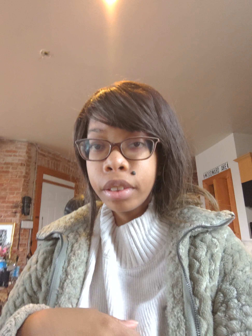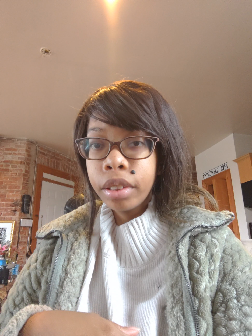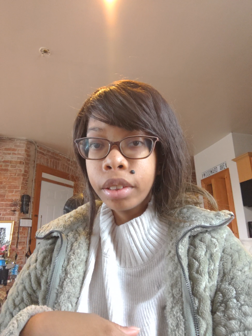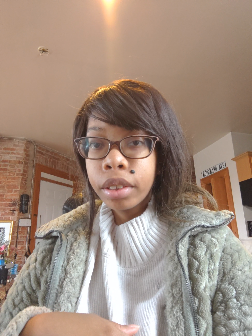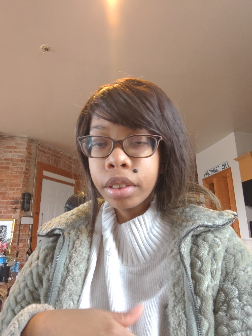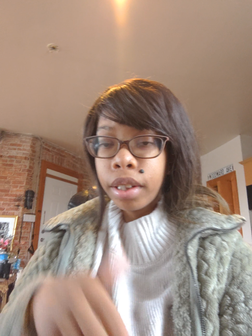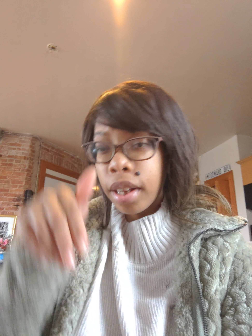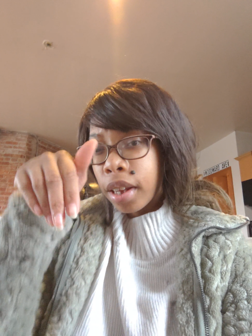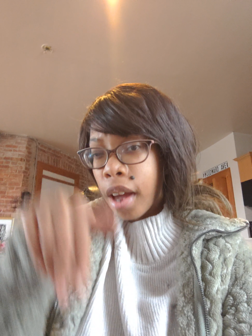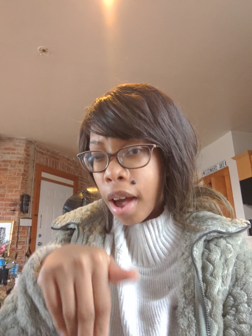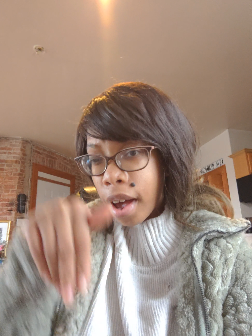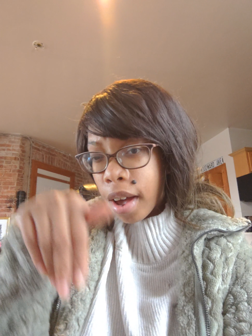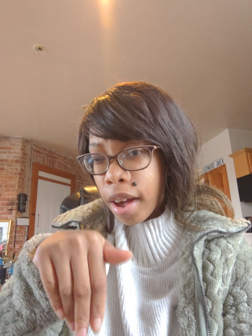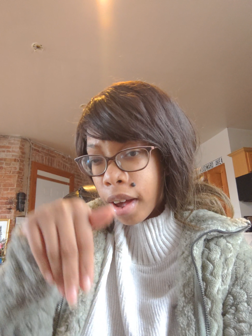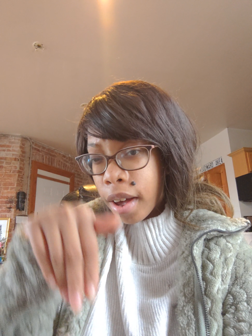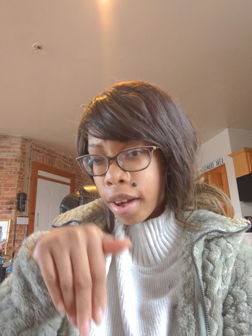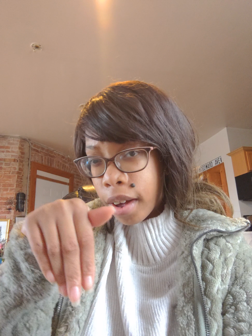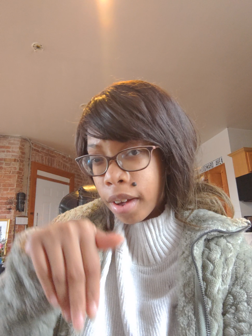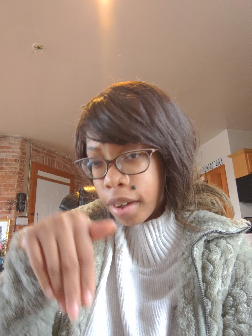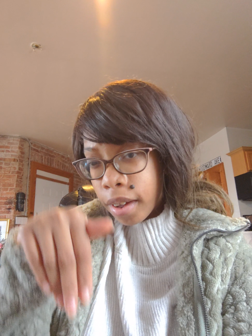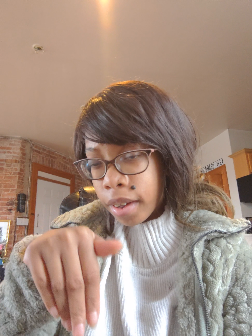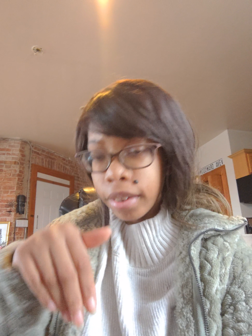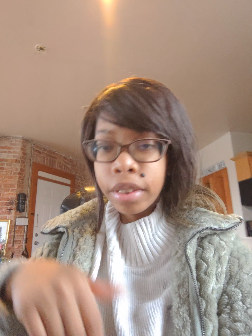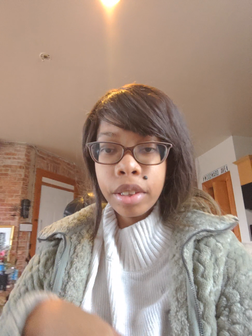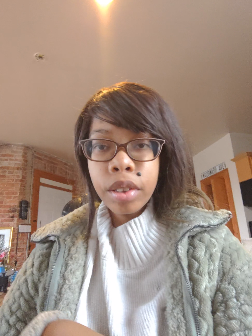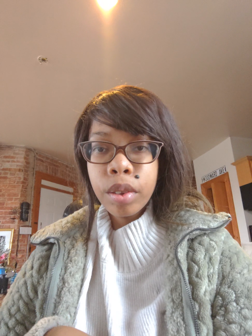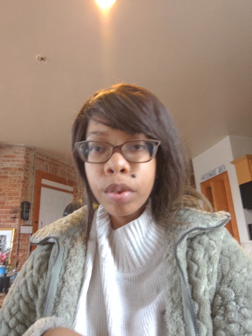night